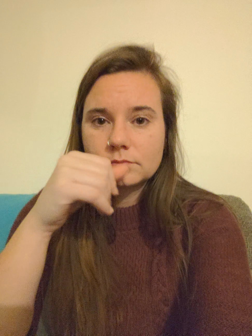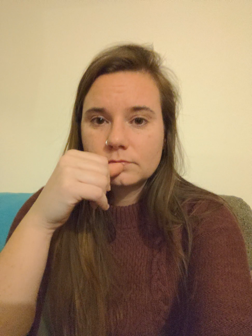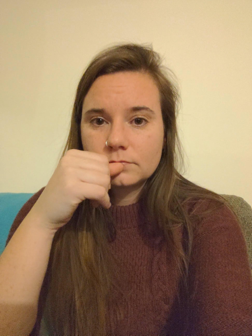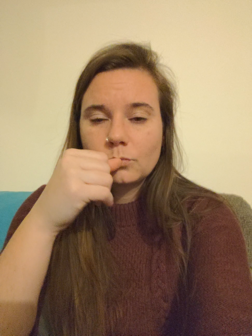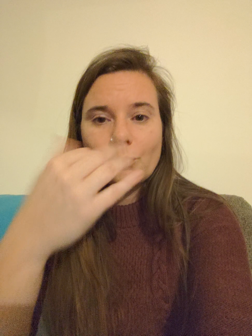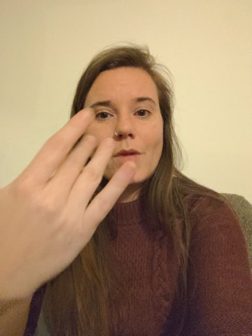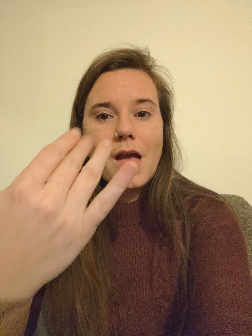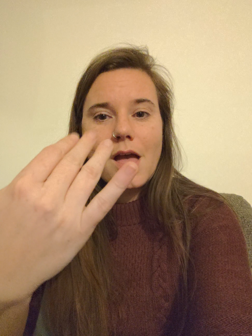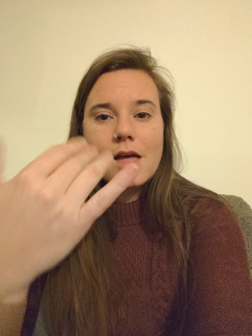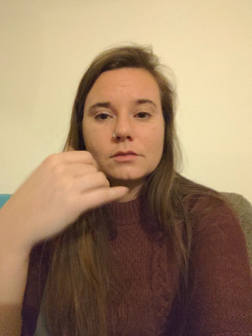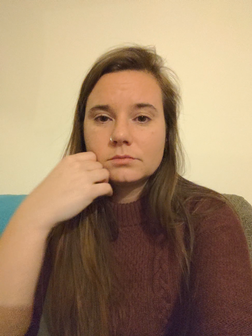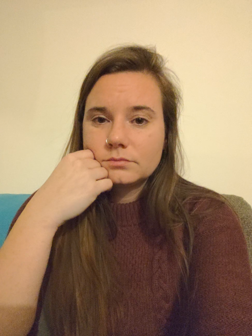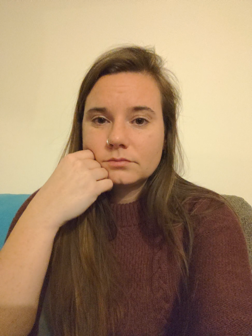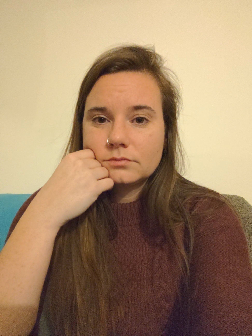wait